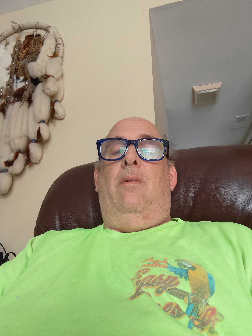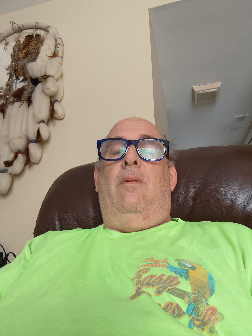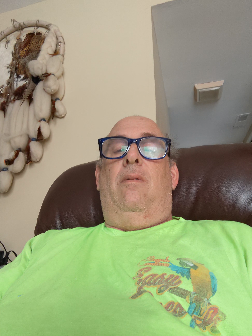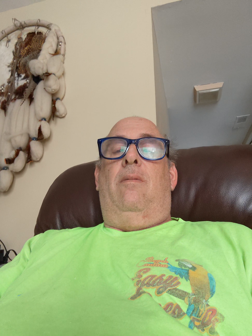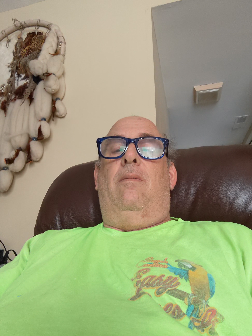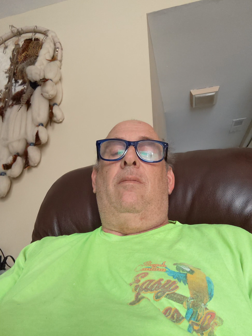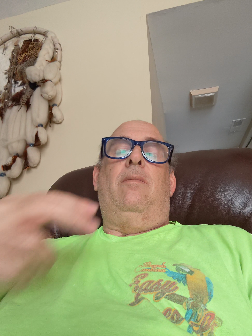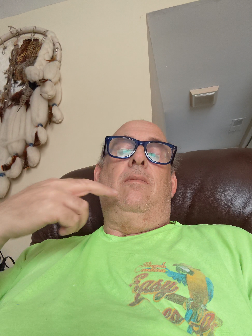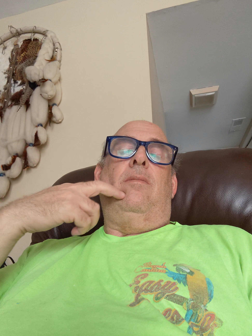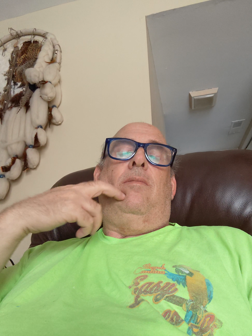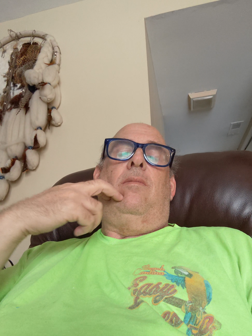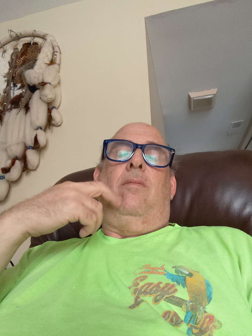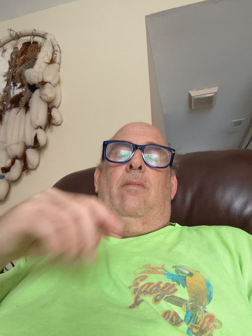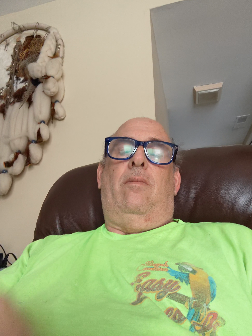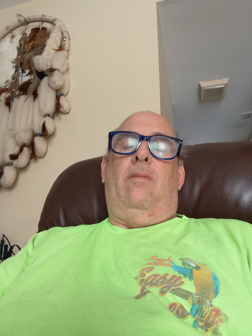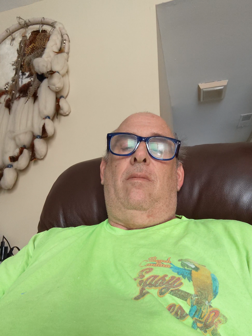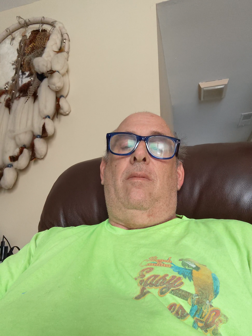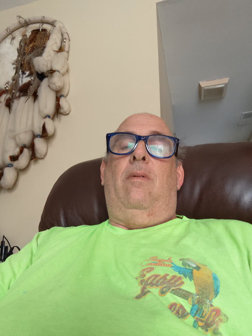gum